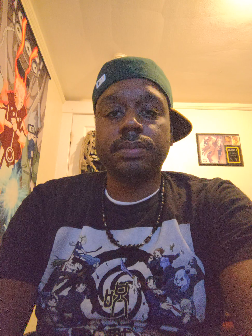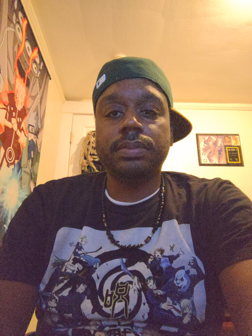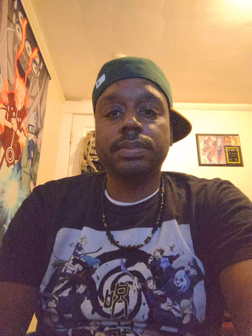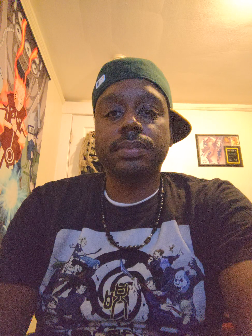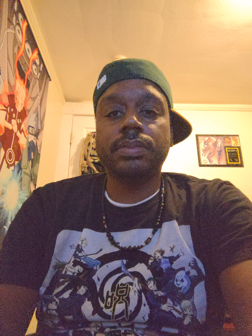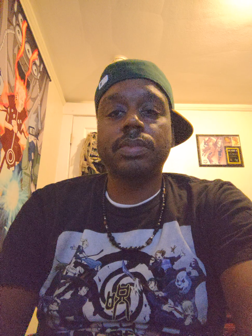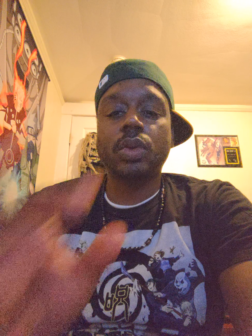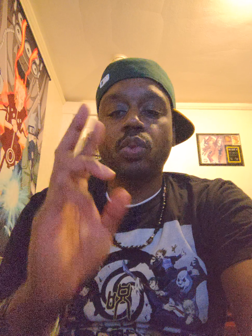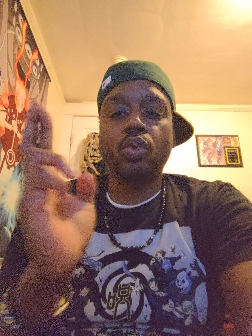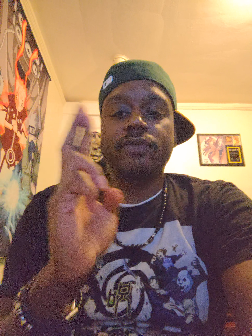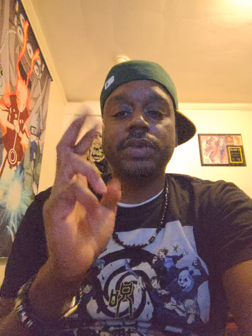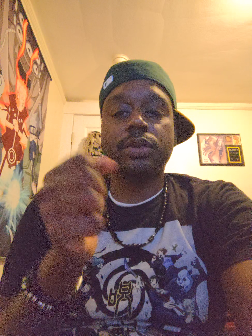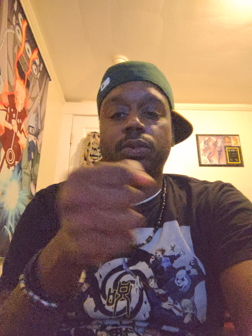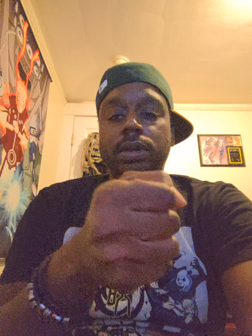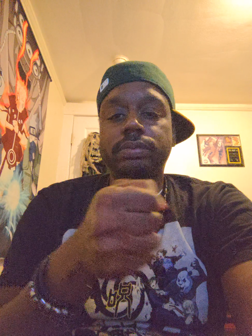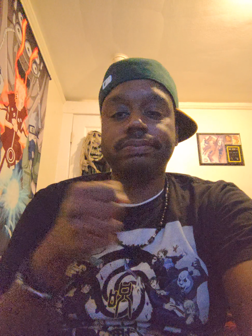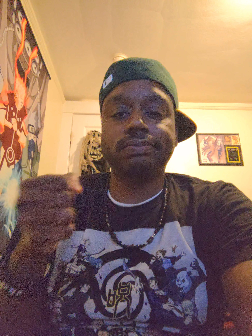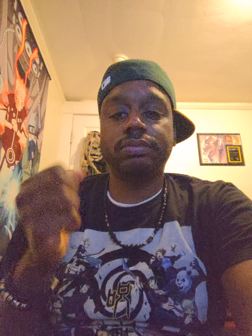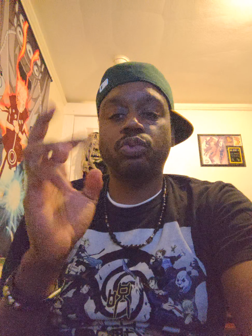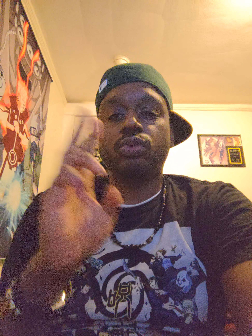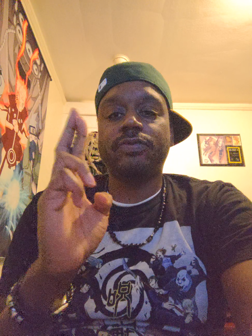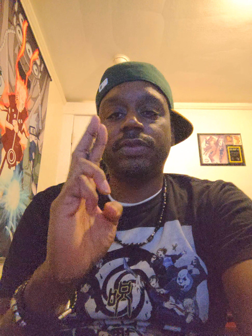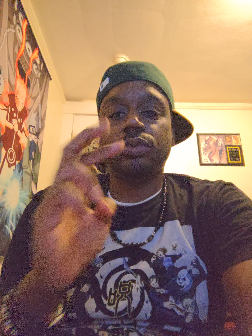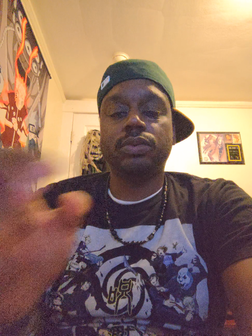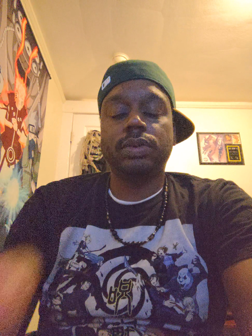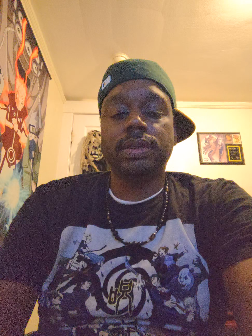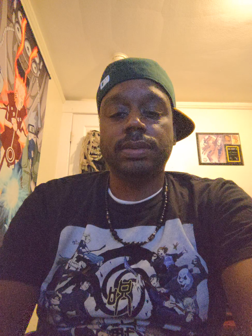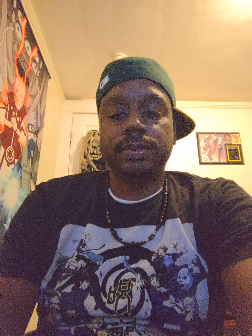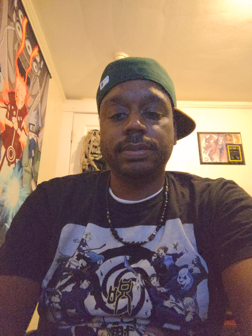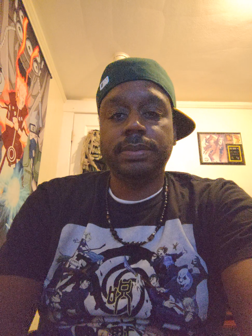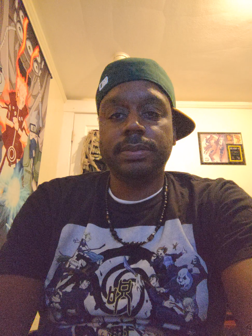refrigerator